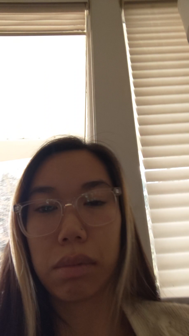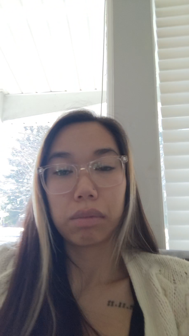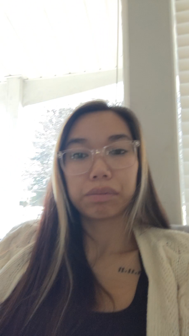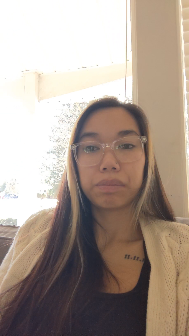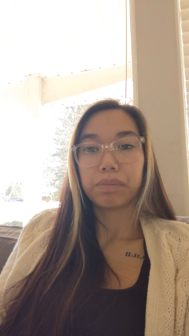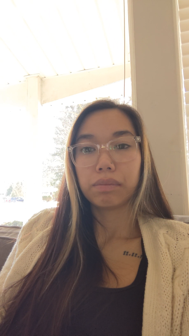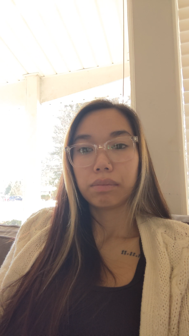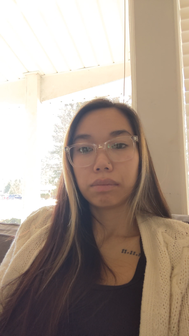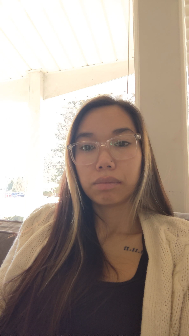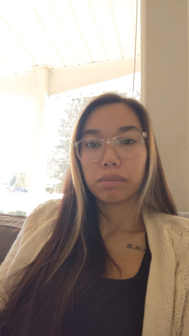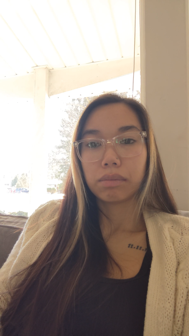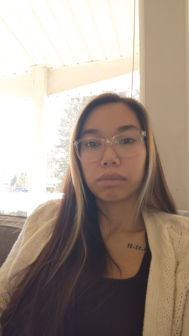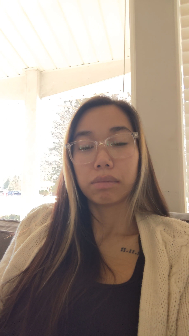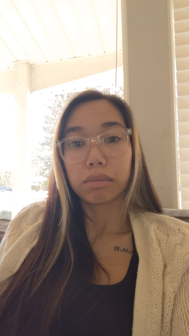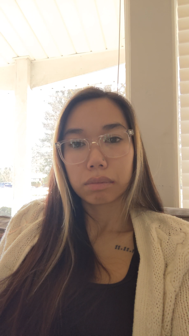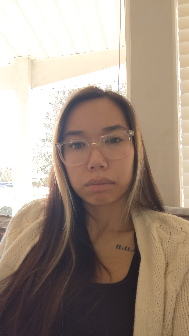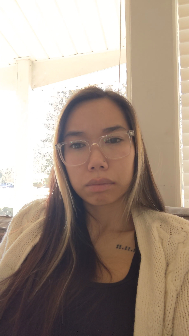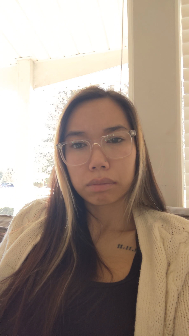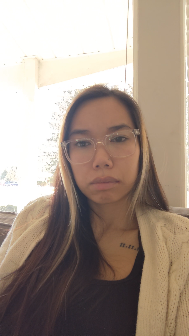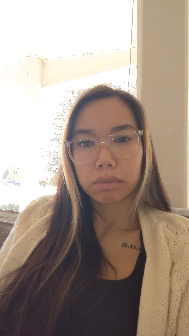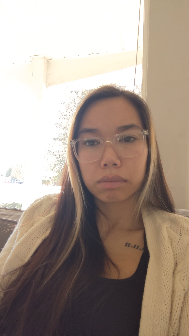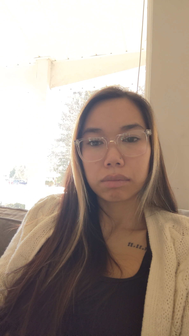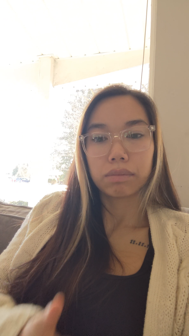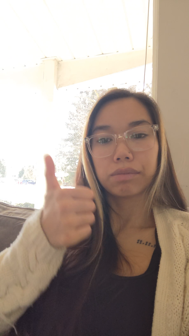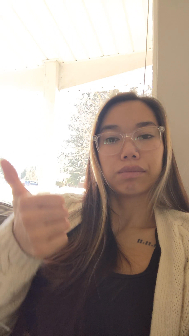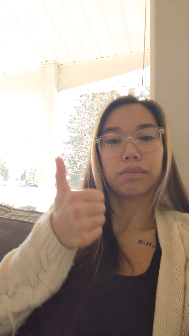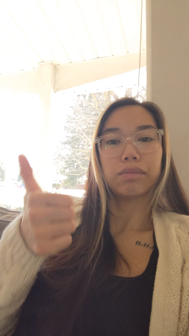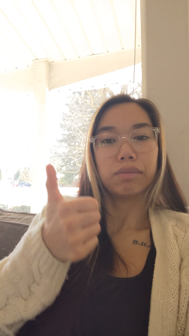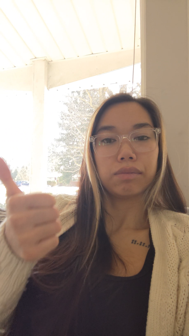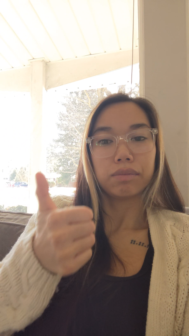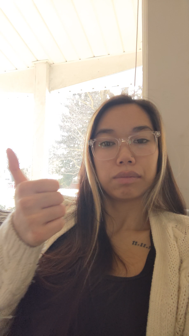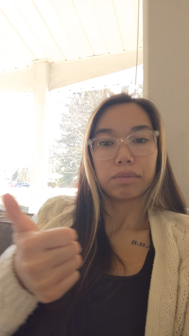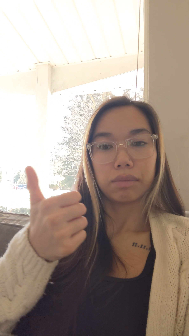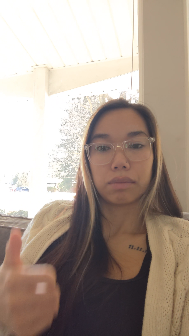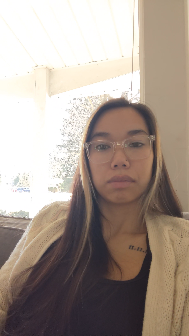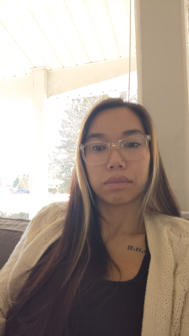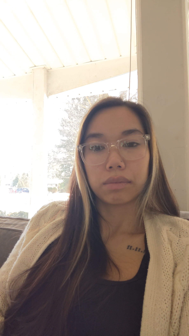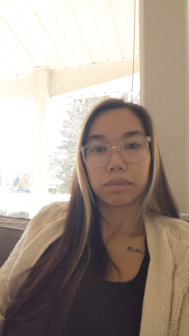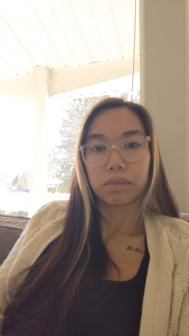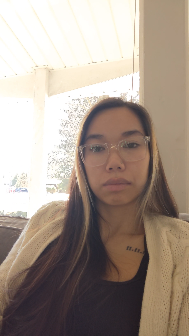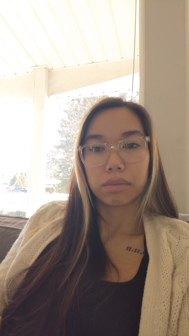chase